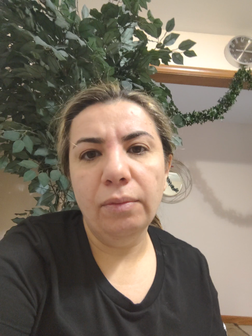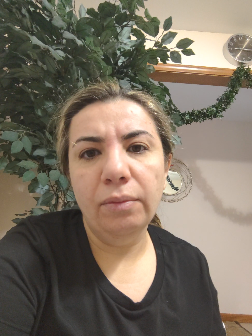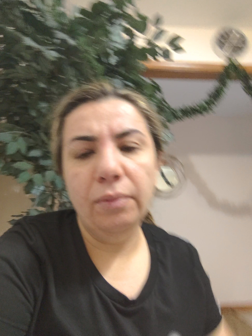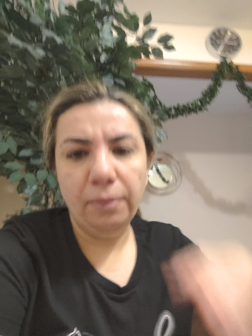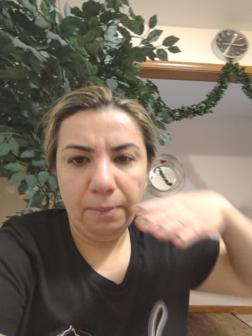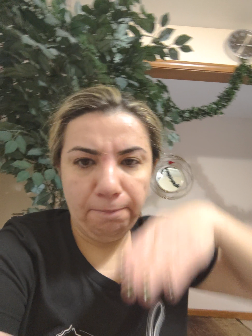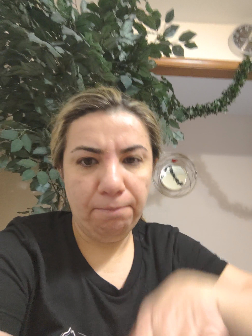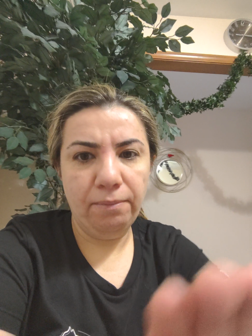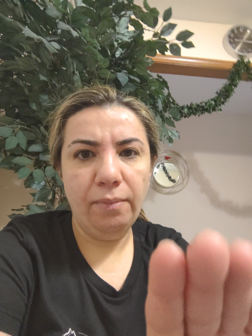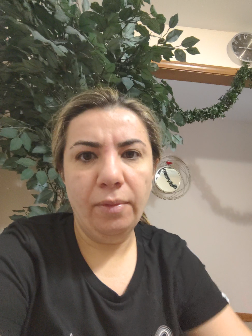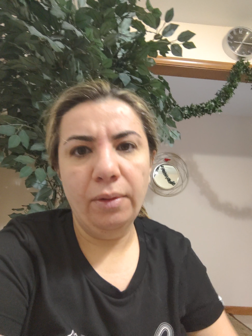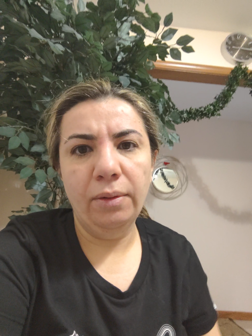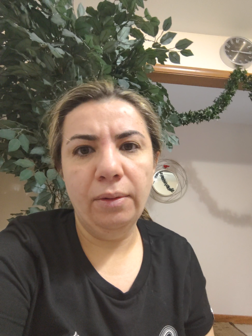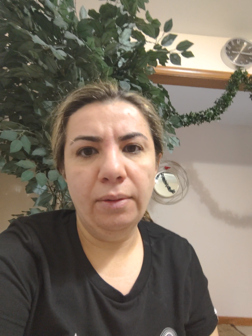into